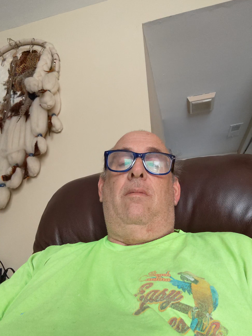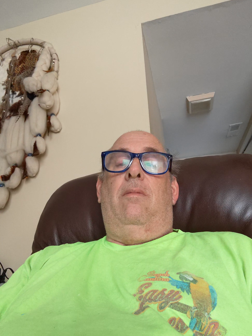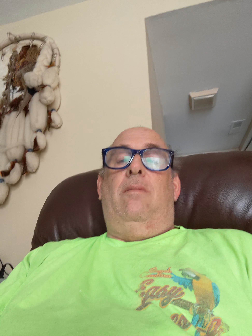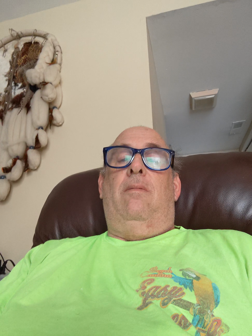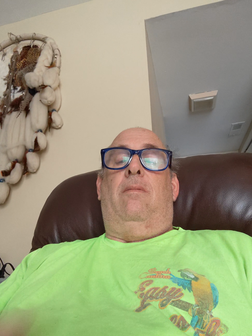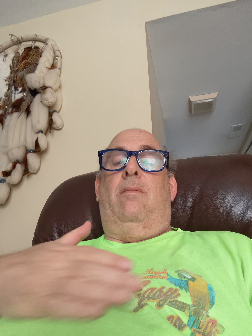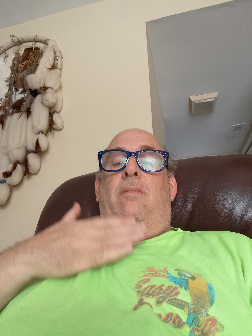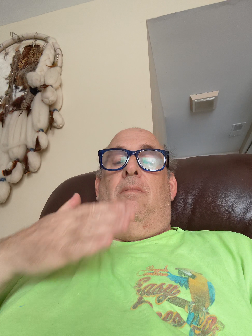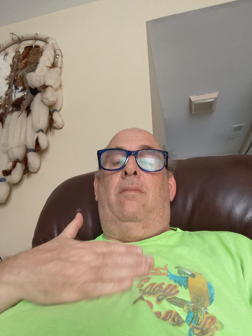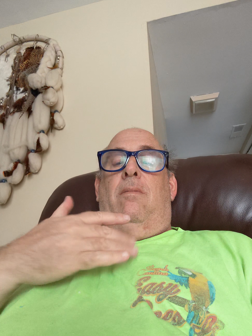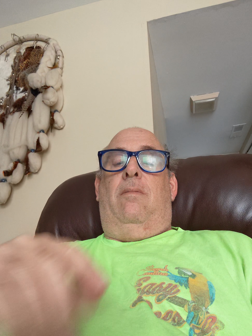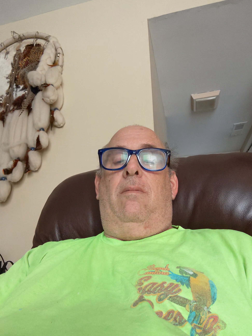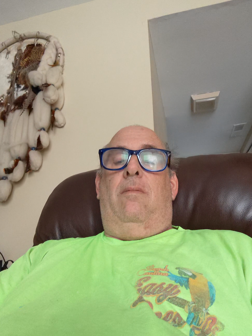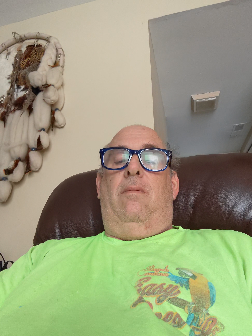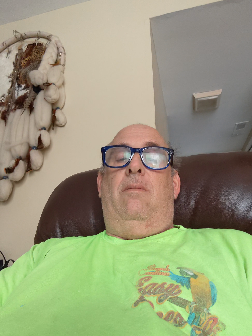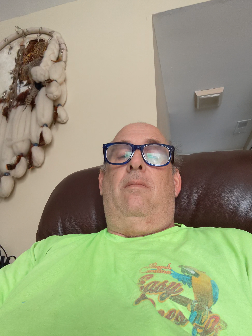happy